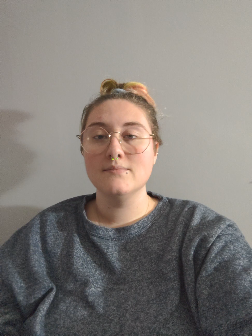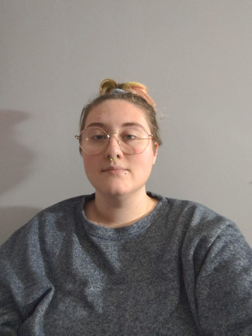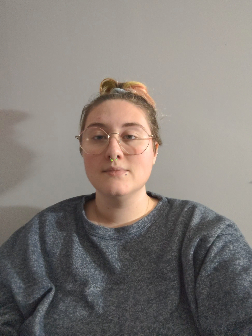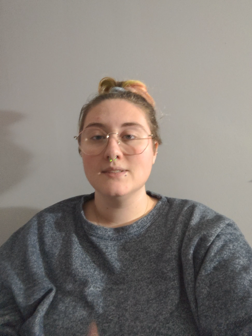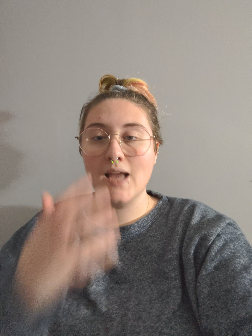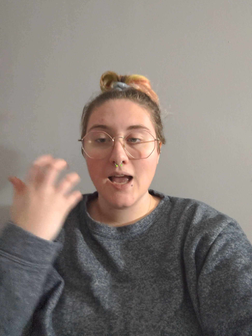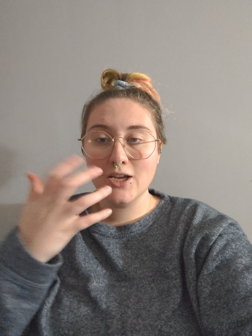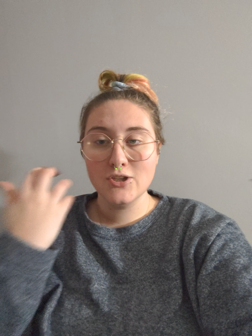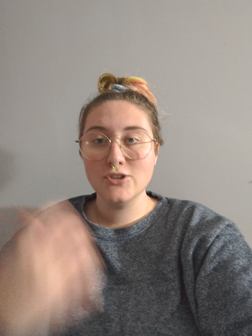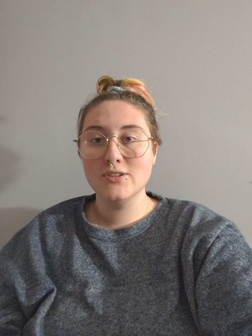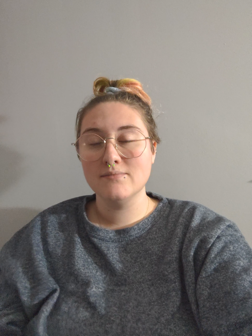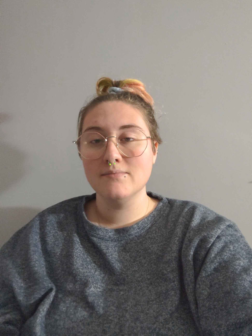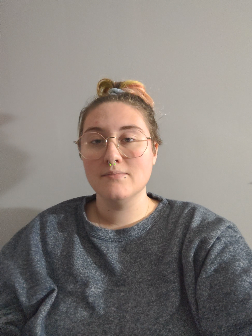tiger